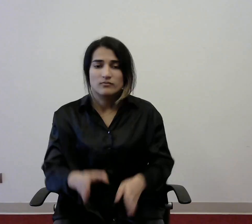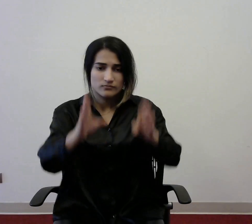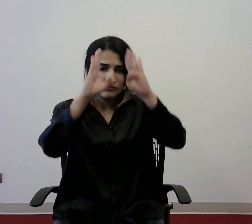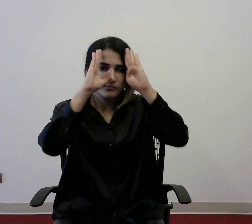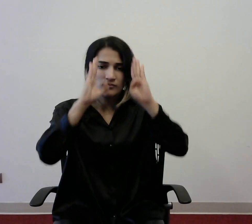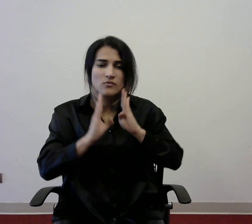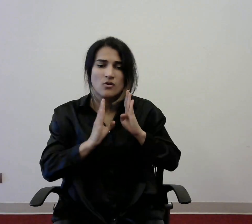ünvanli